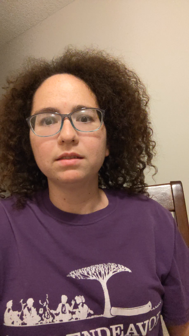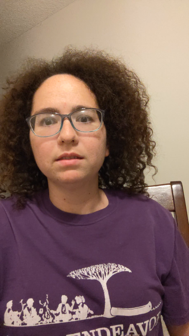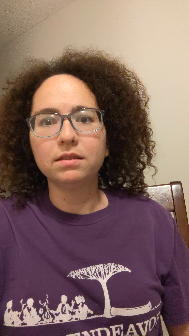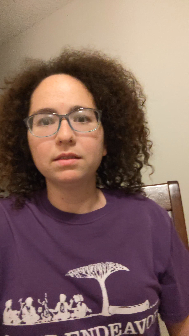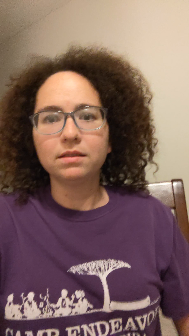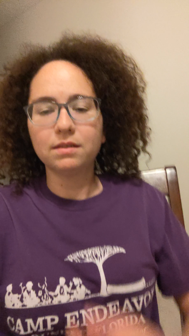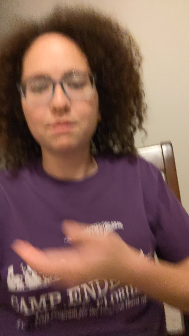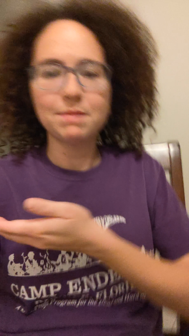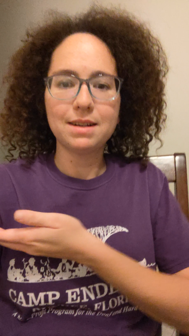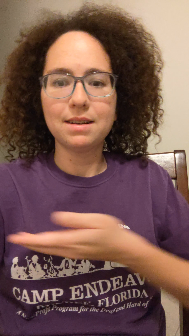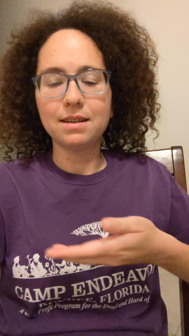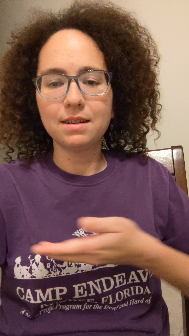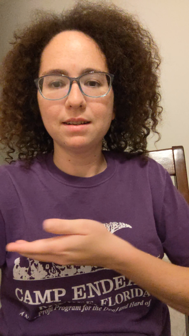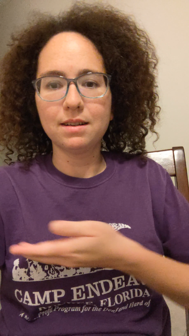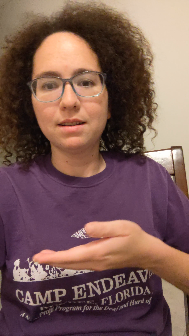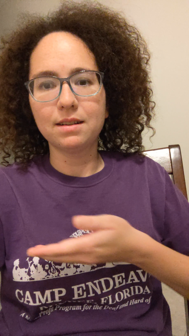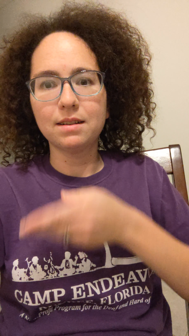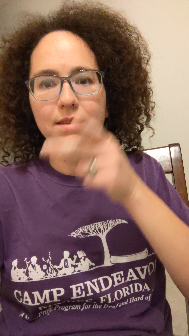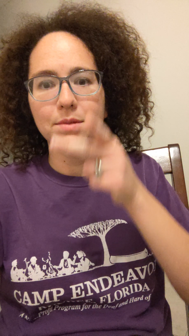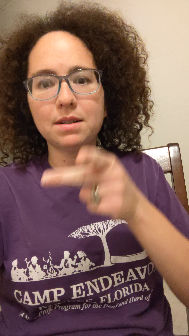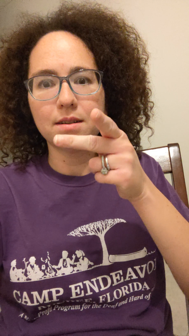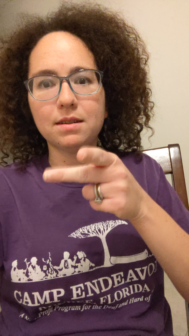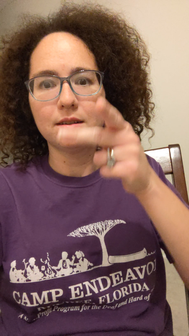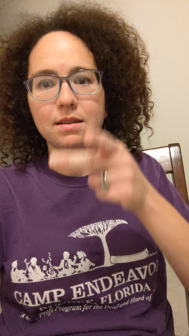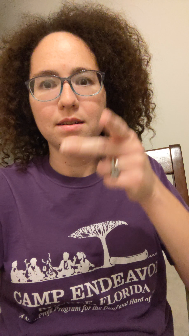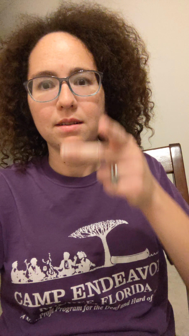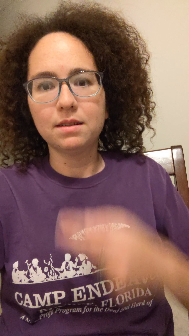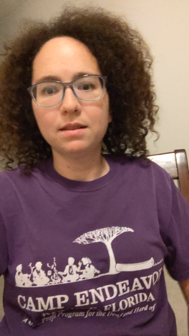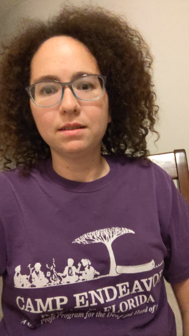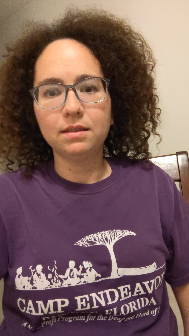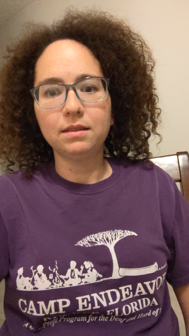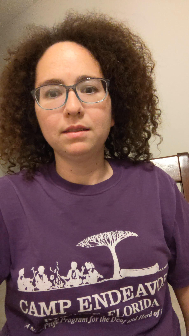babysitter